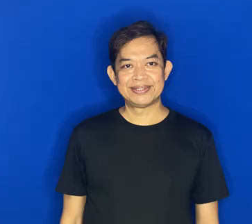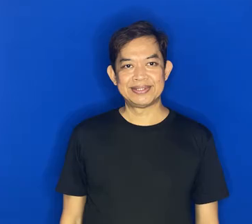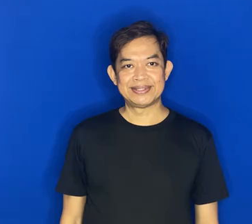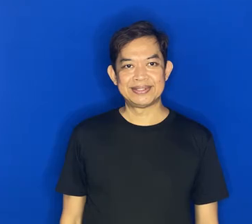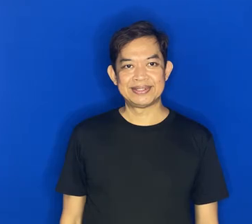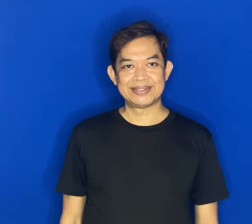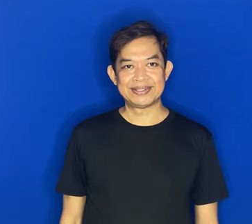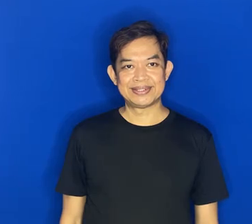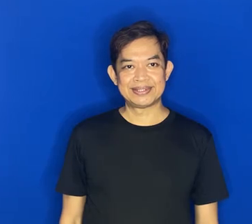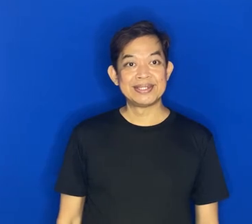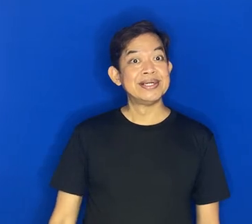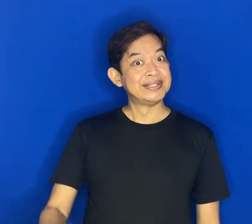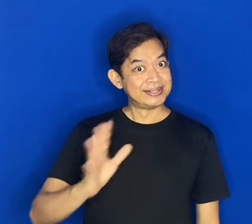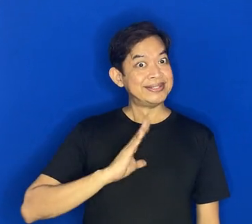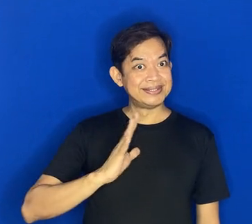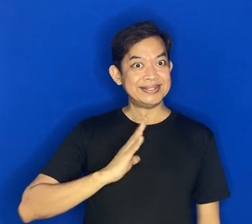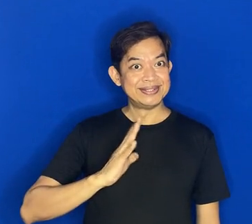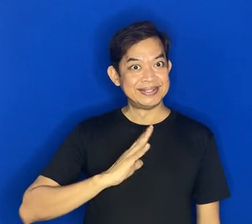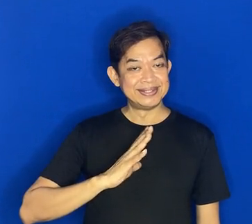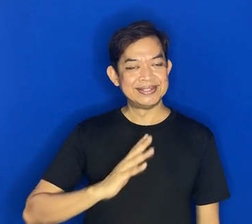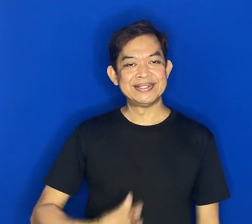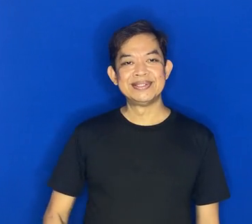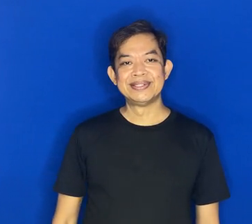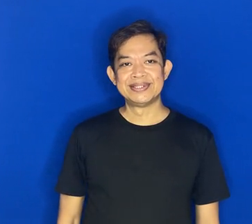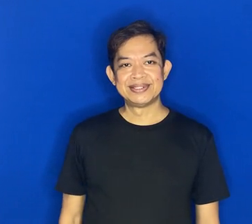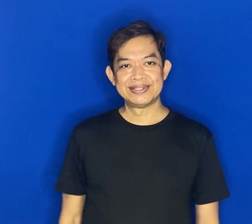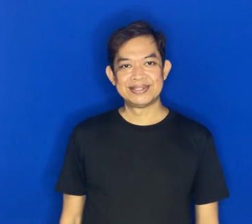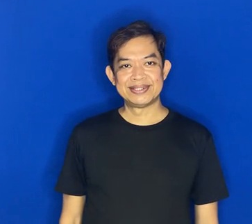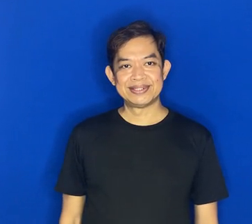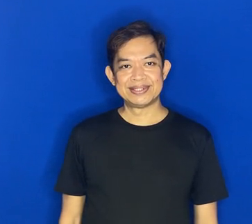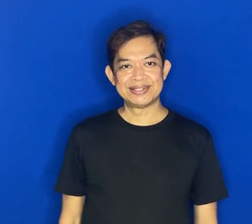im fine